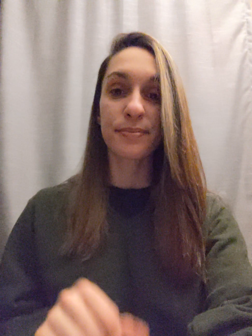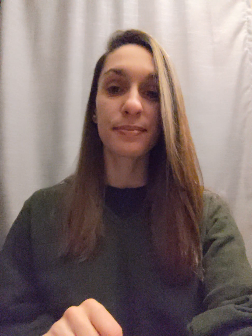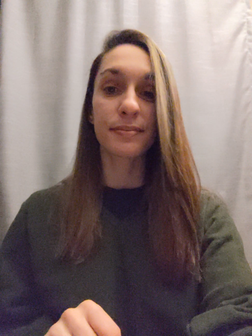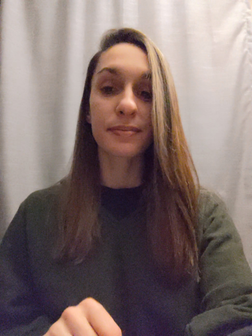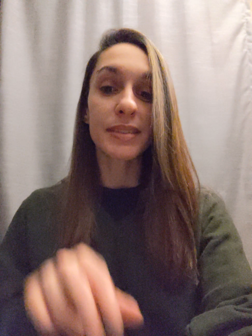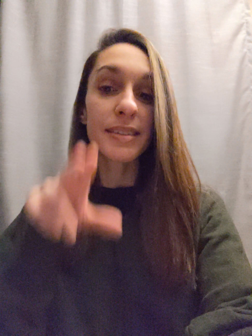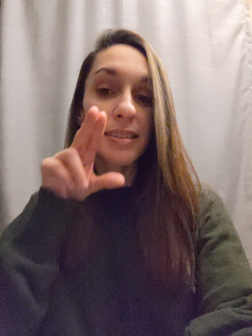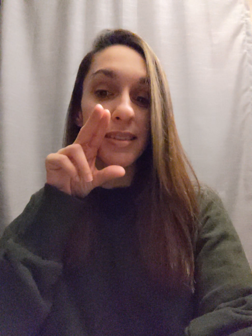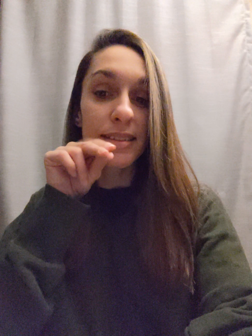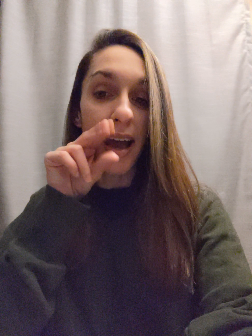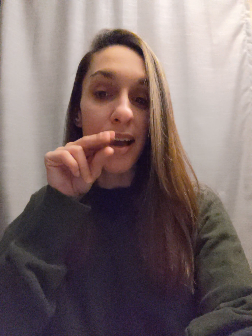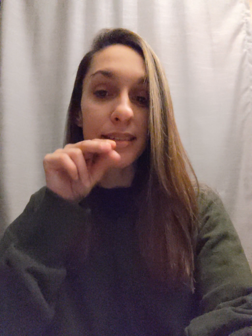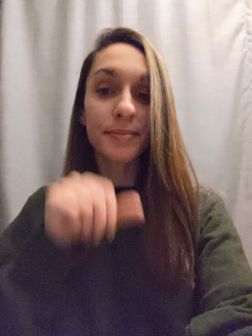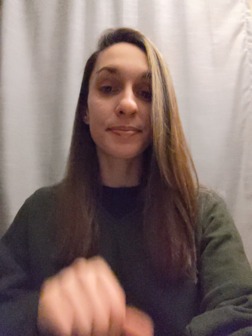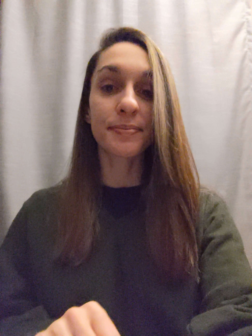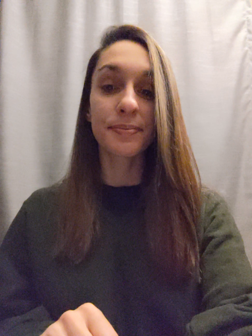duck